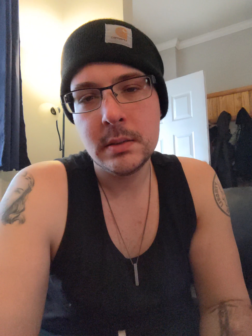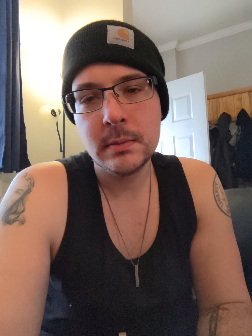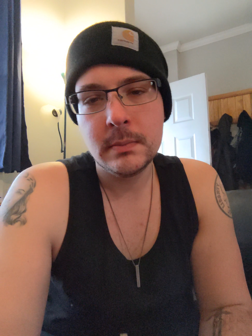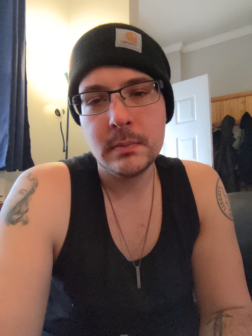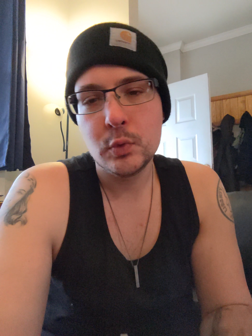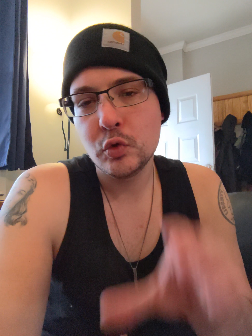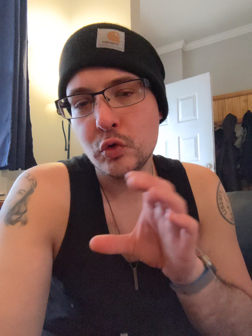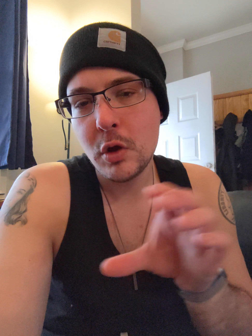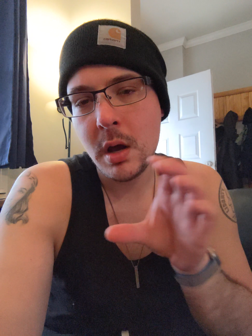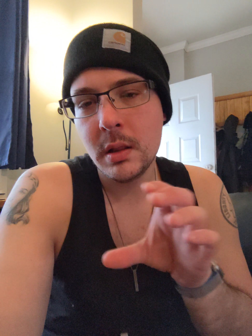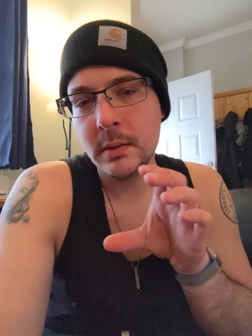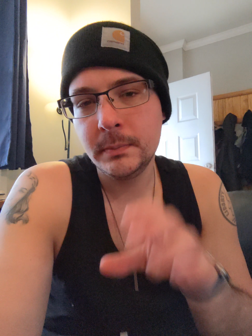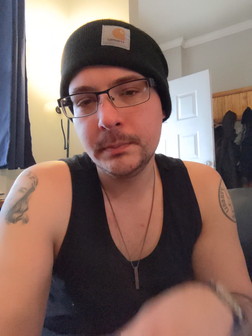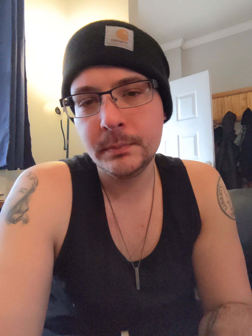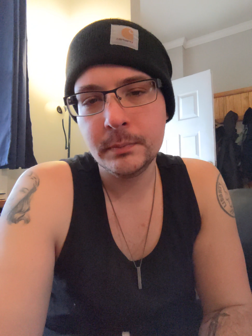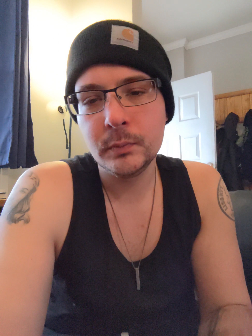chocolate